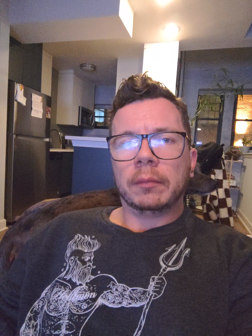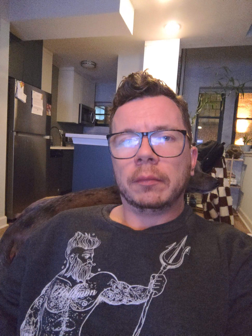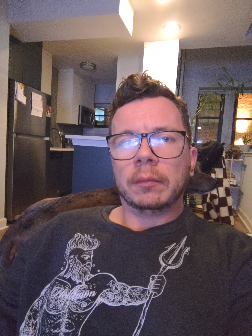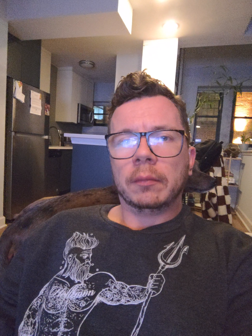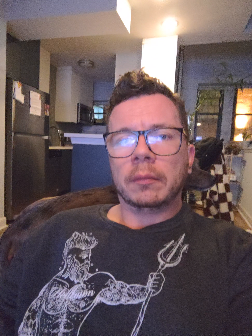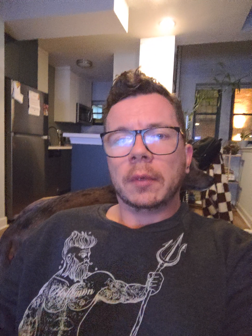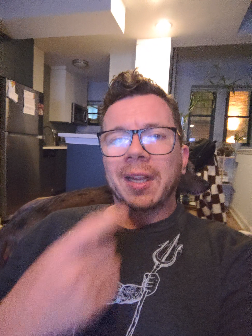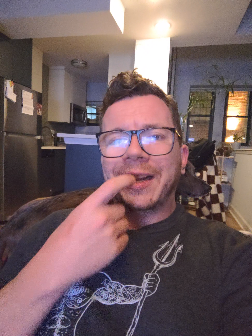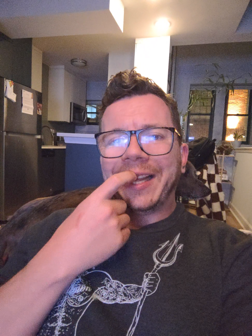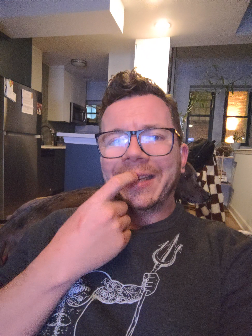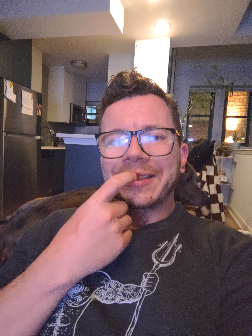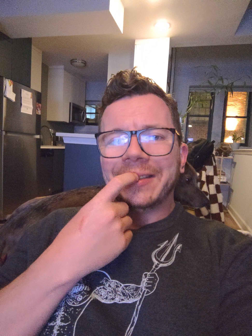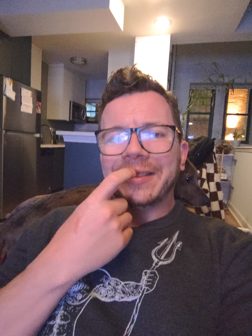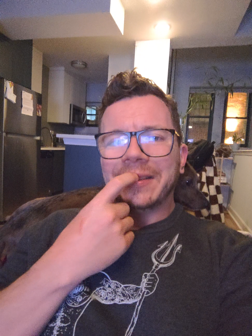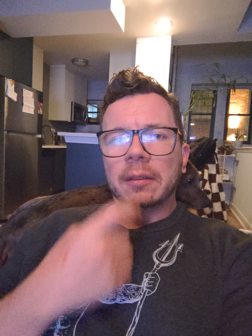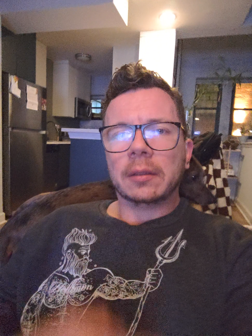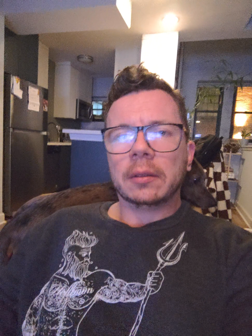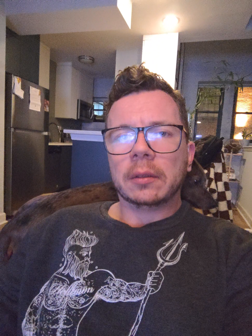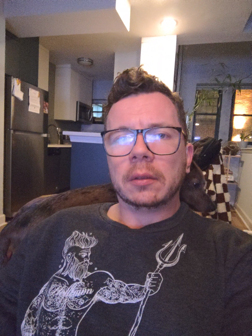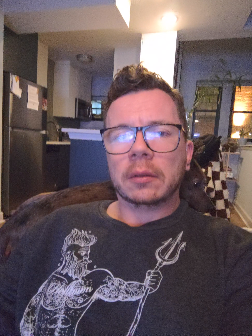window